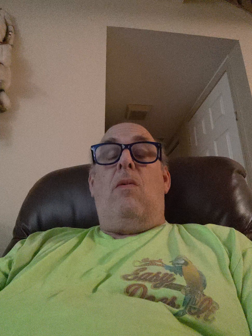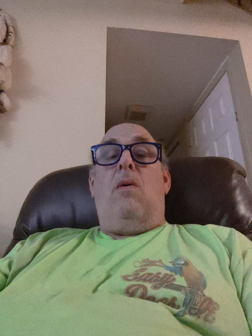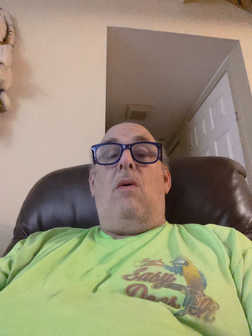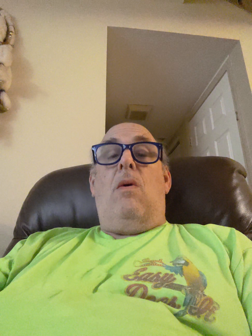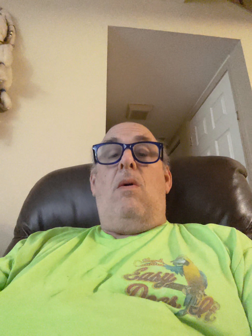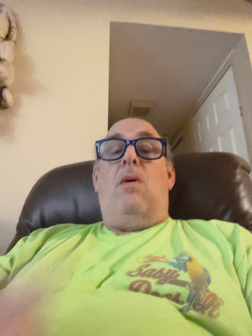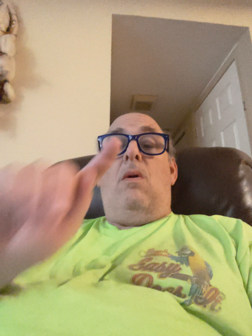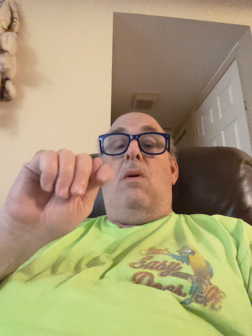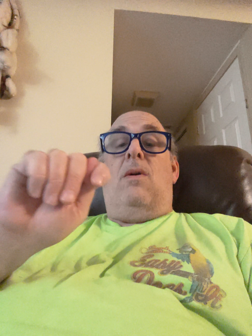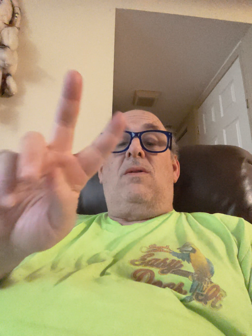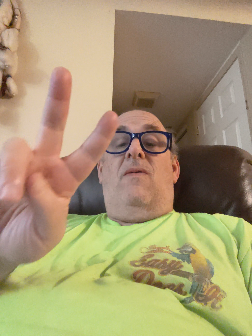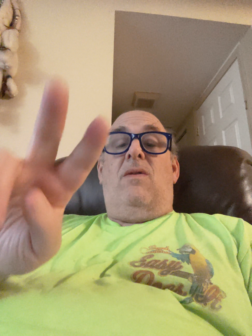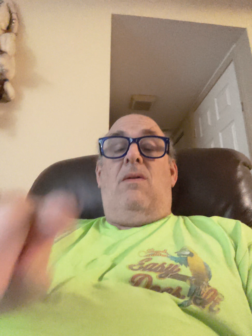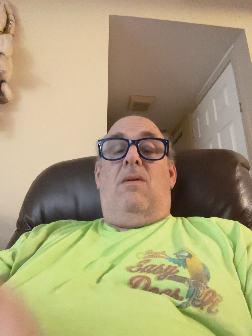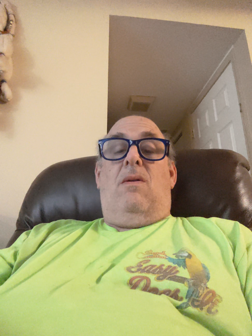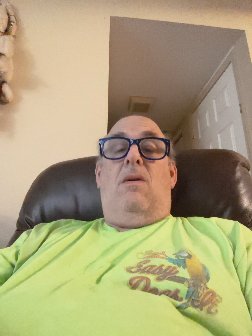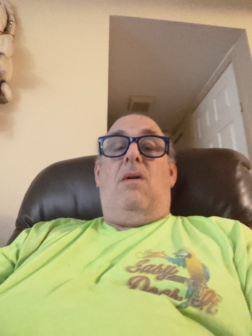TV